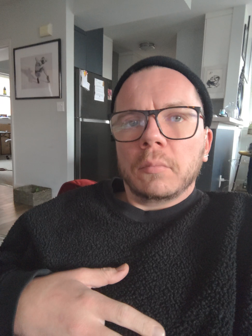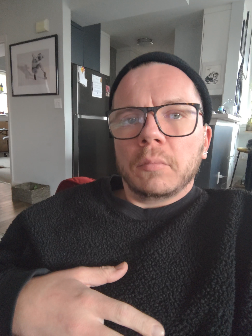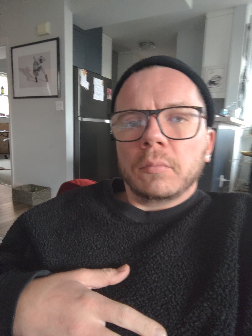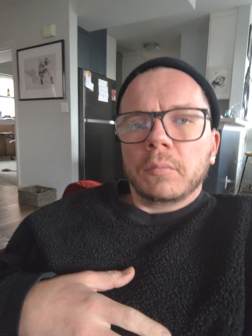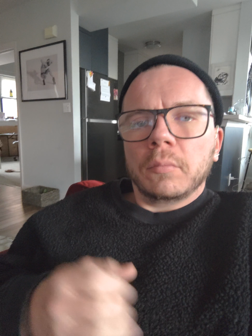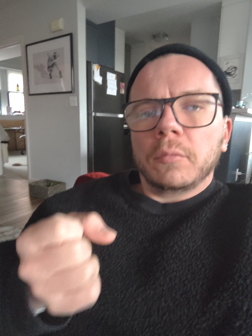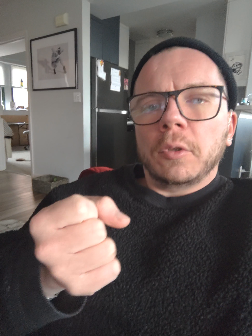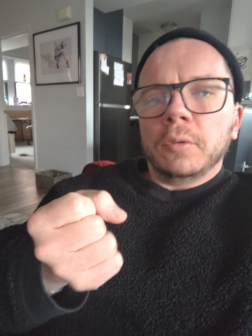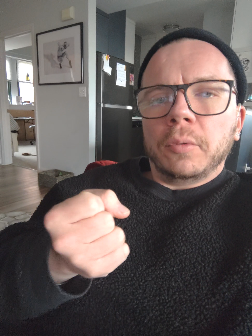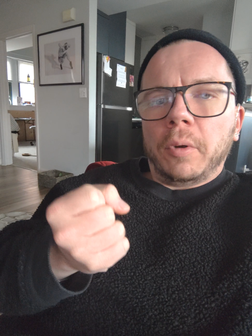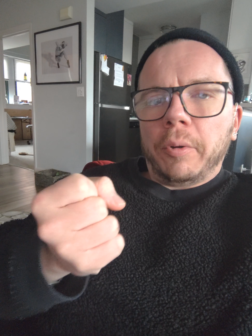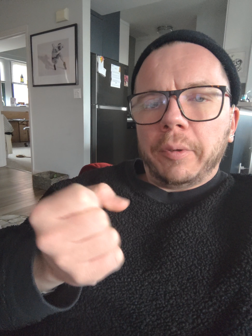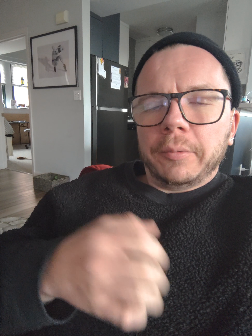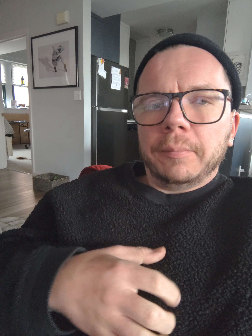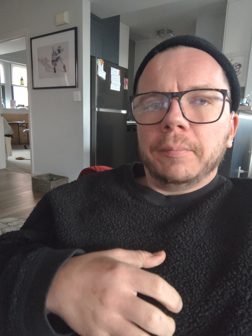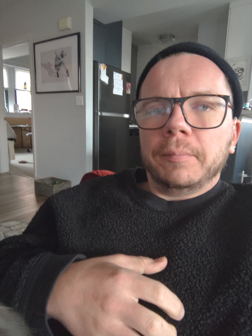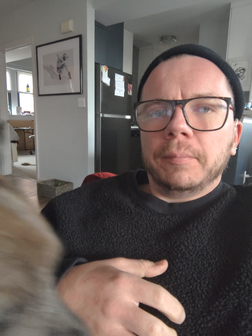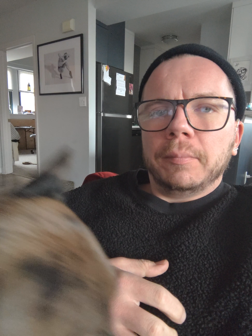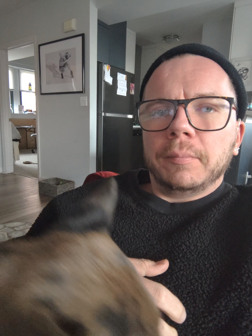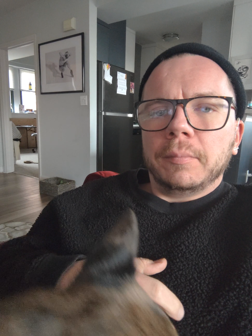drawer